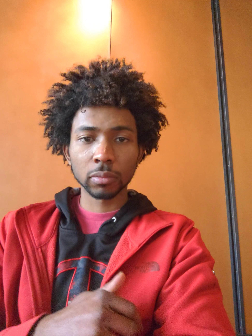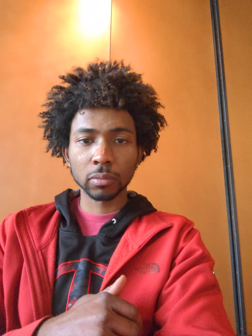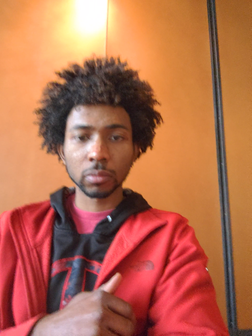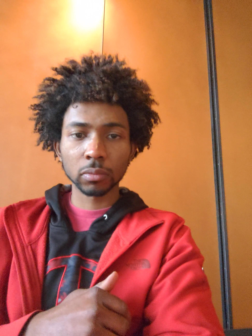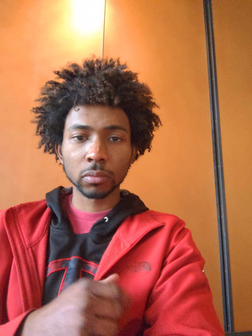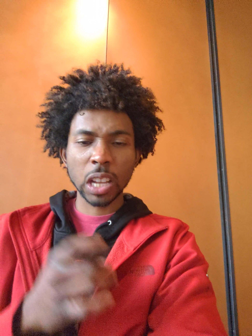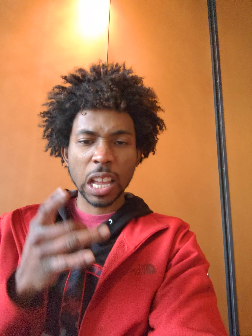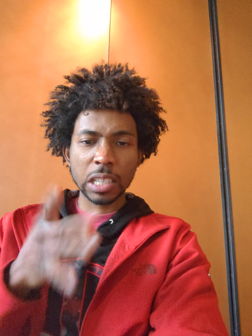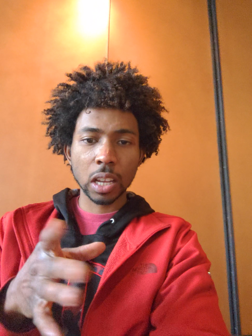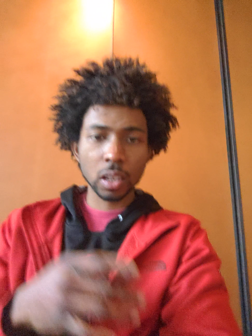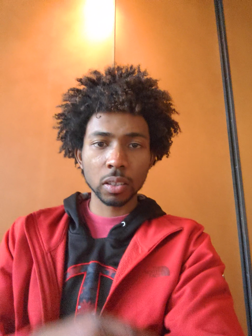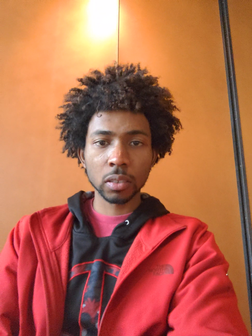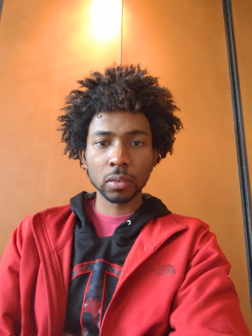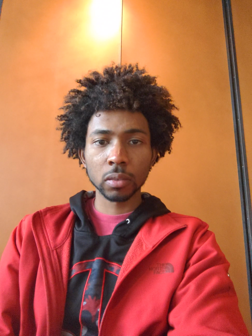hate